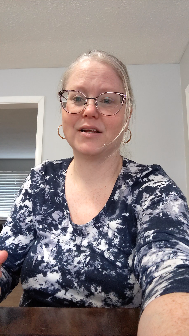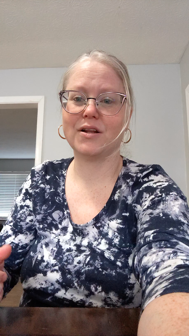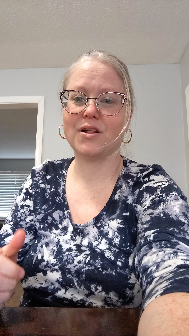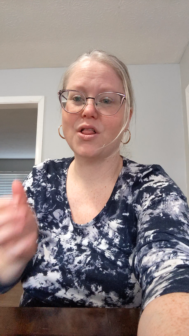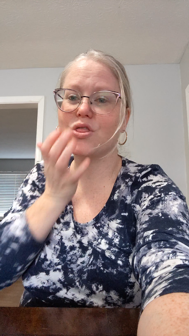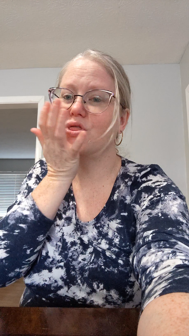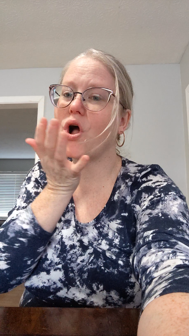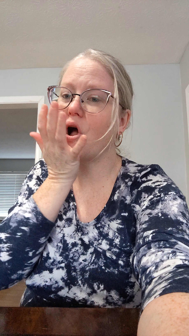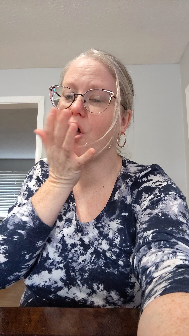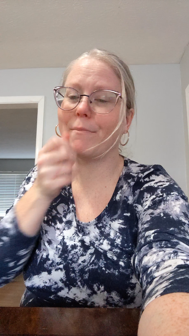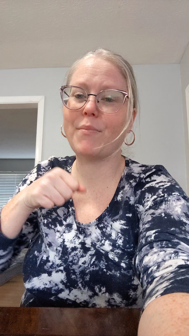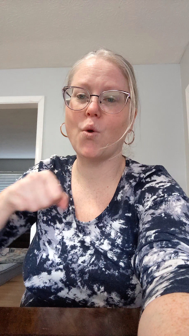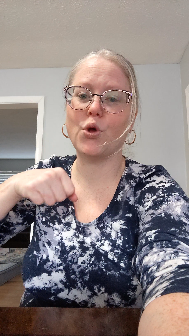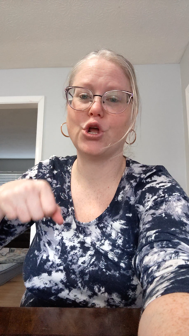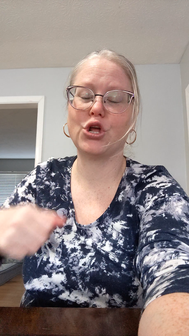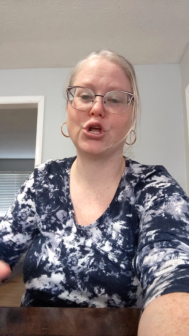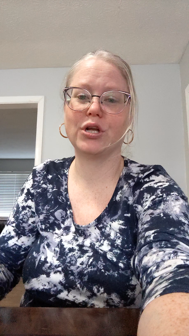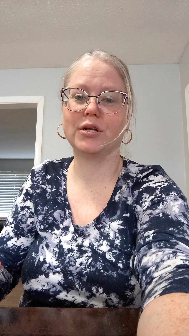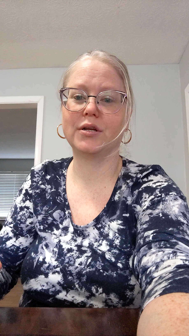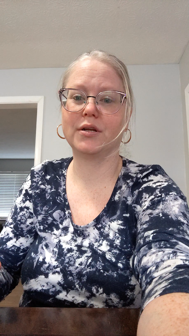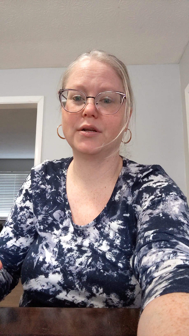lawn mower